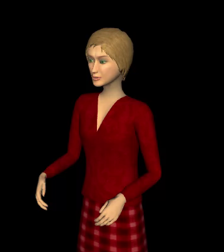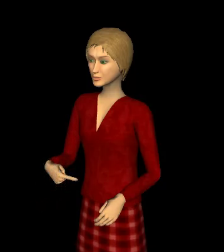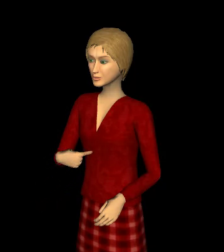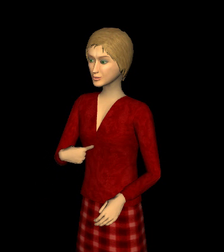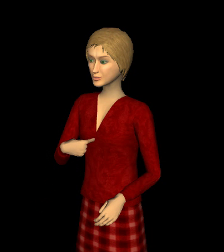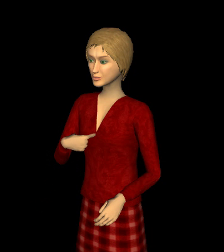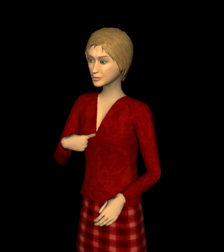أنا